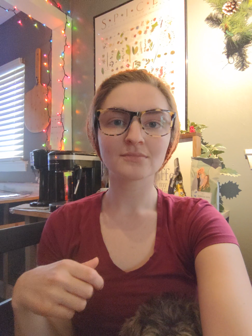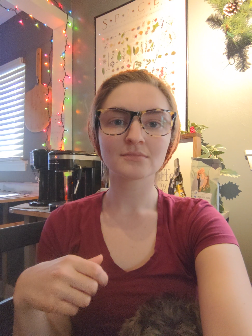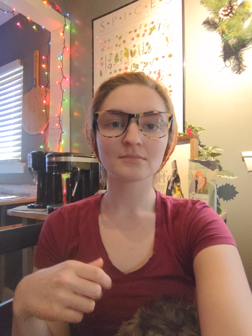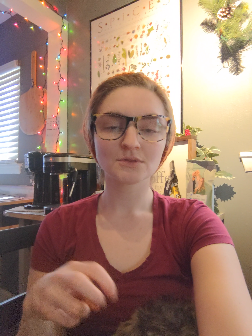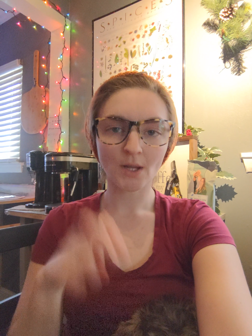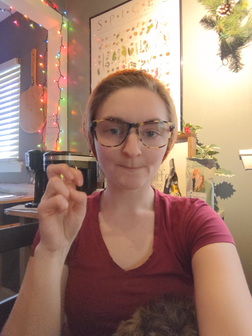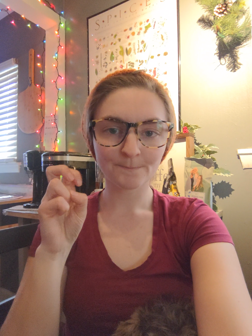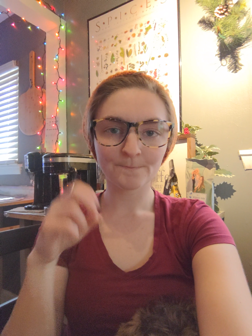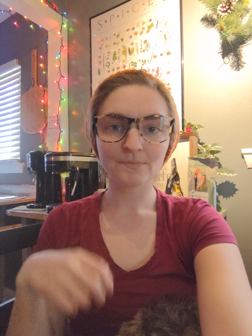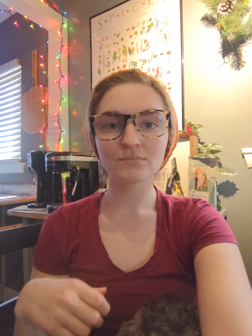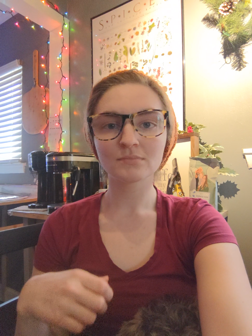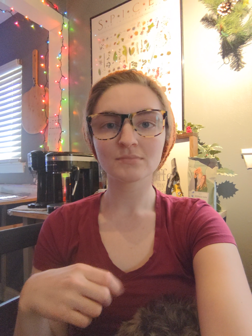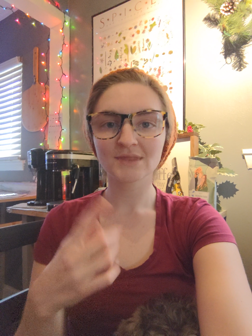jump